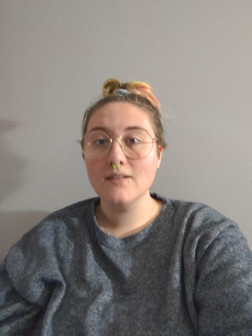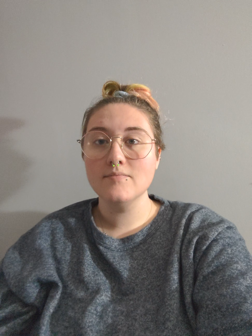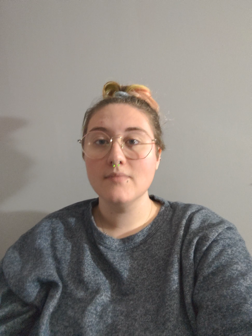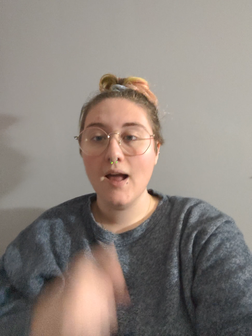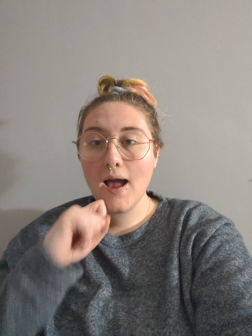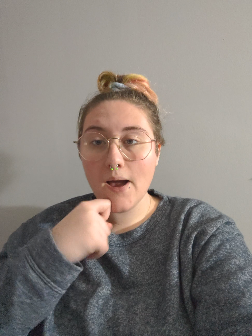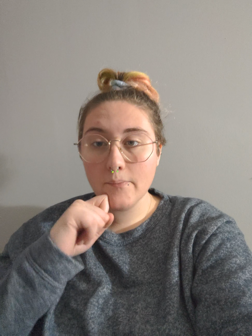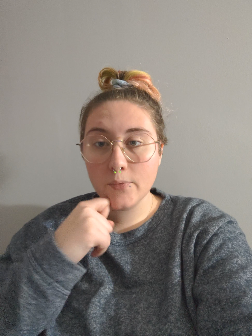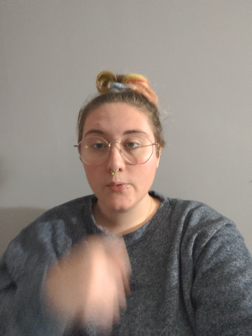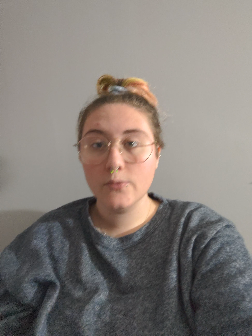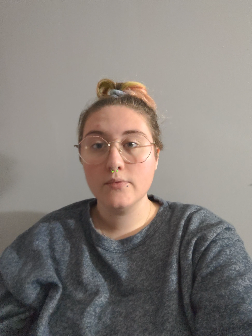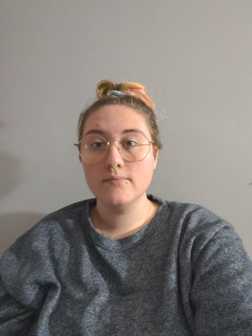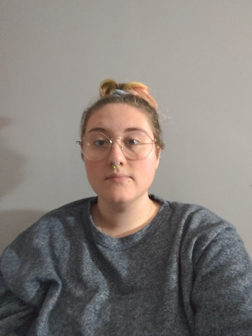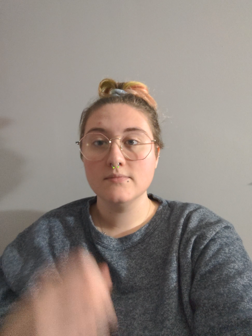apple